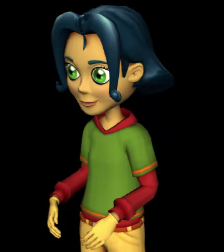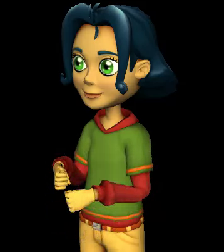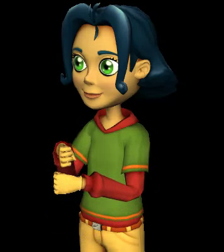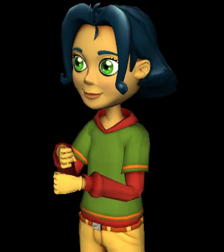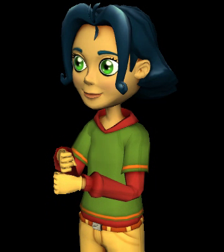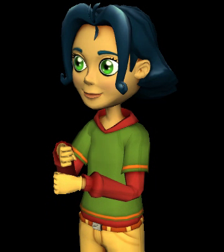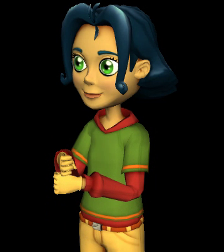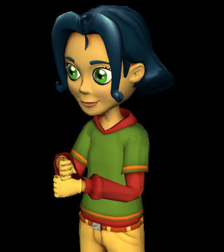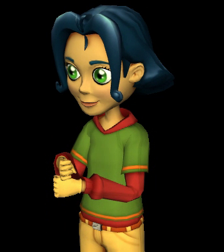عمل